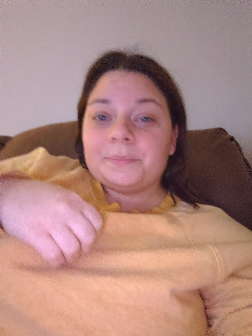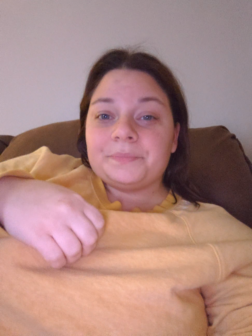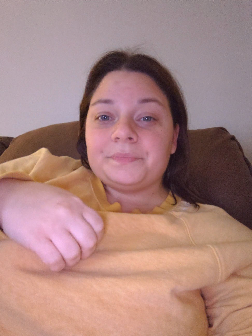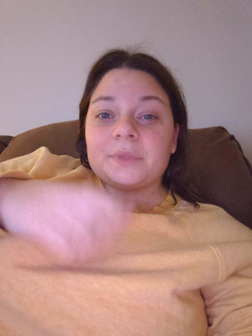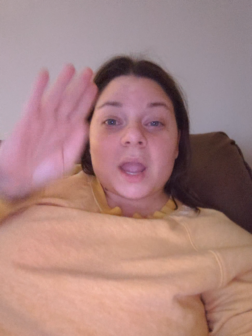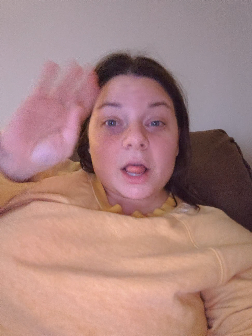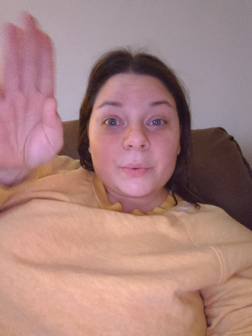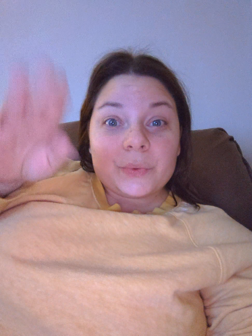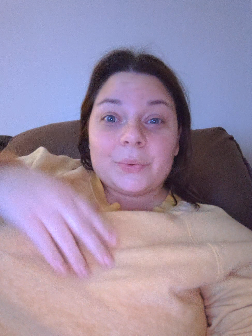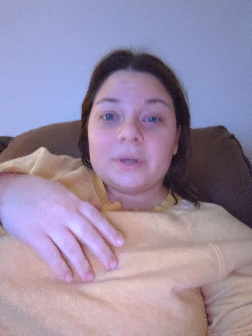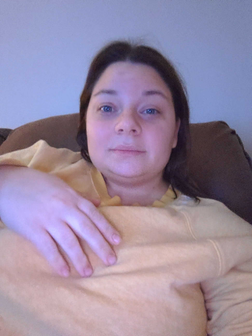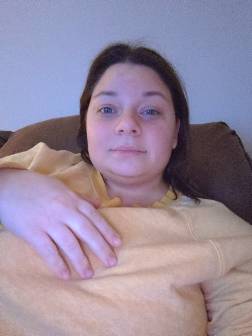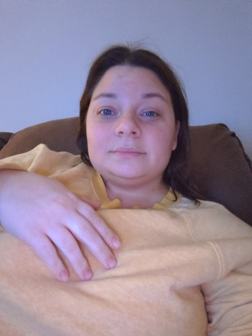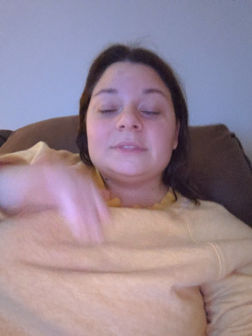hello